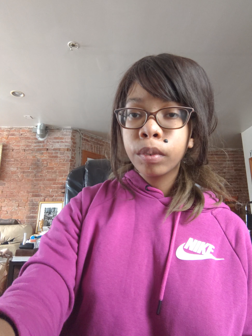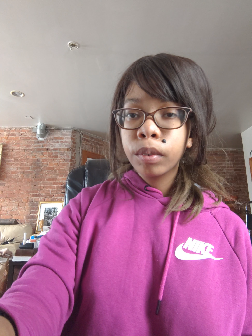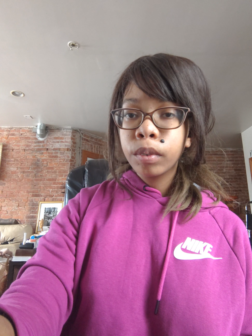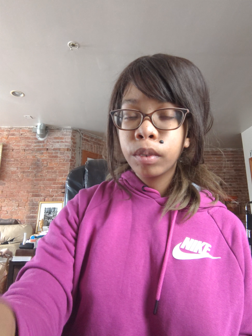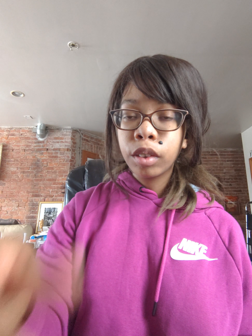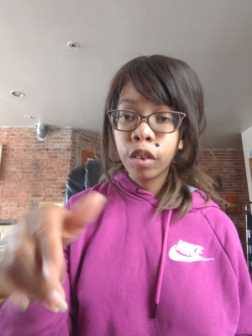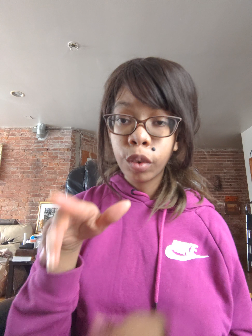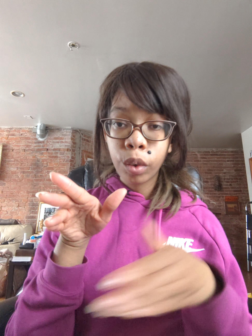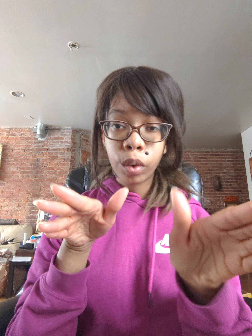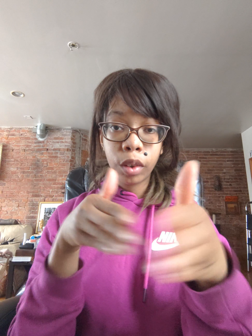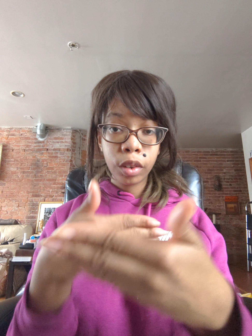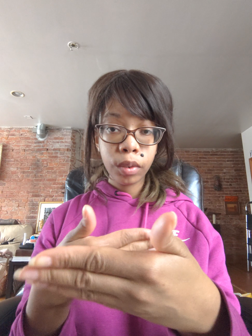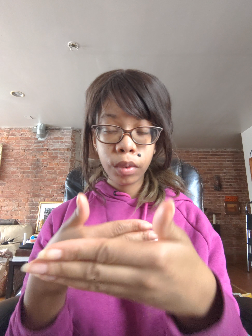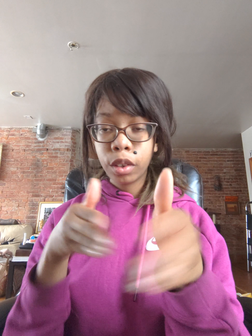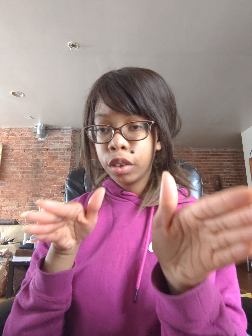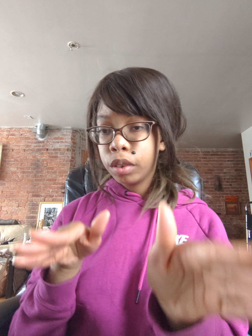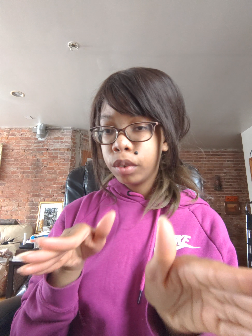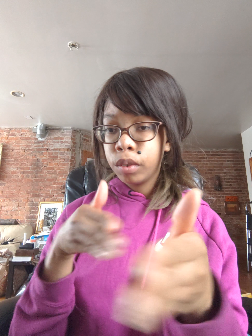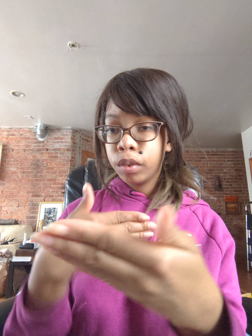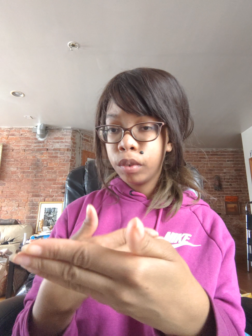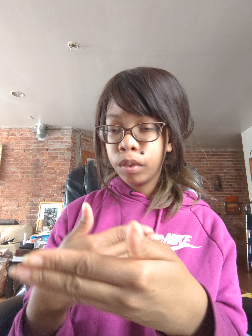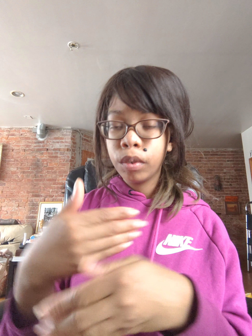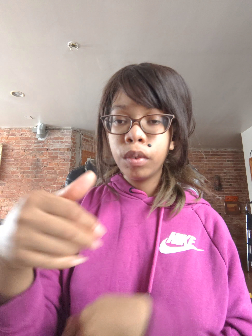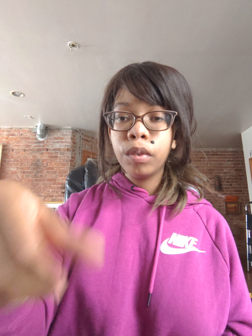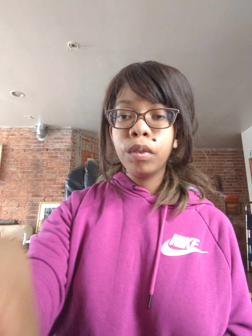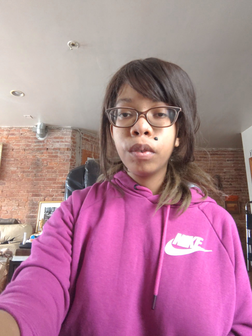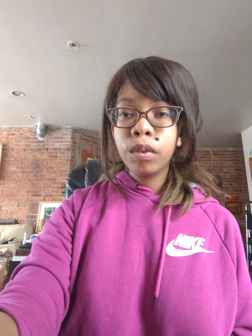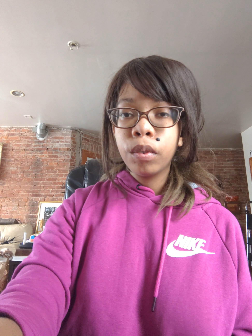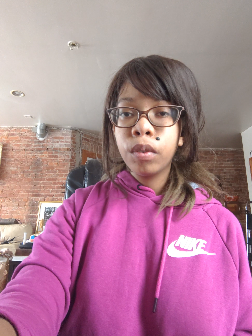room